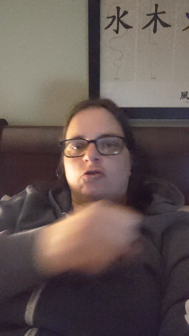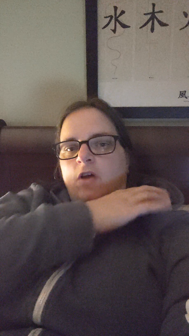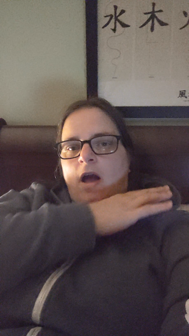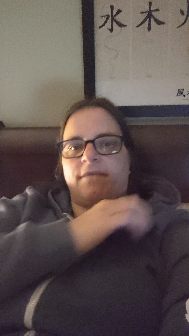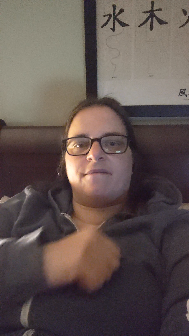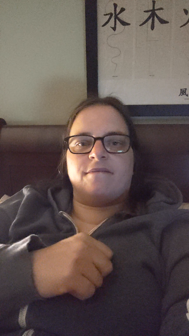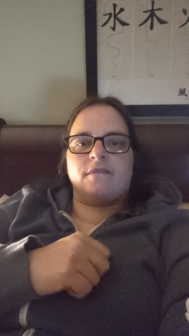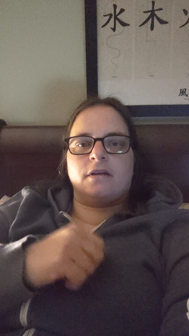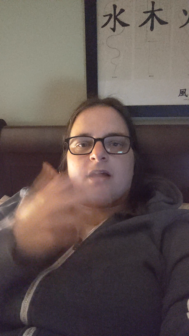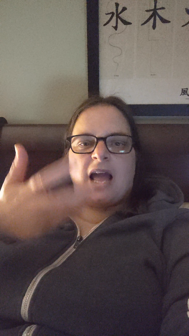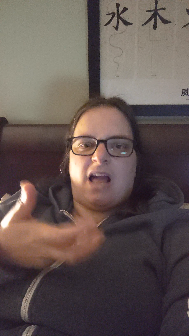heavy